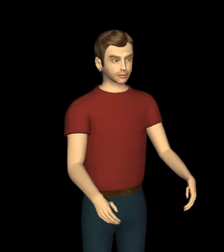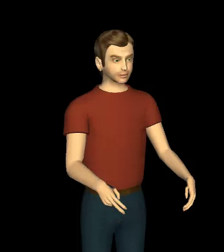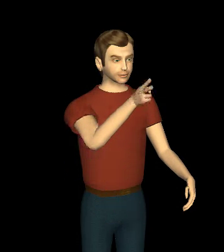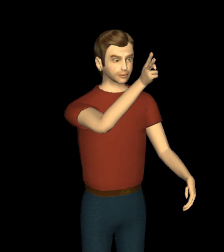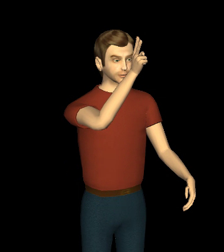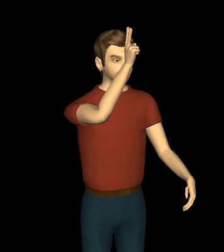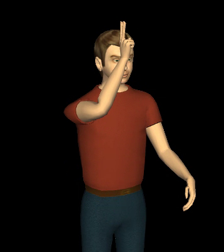غبي